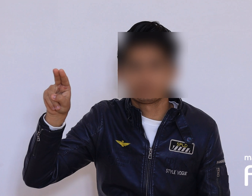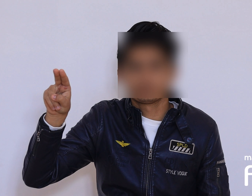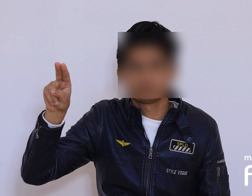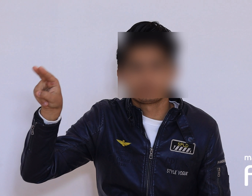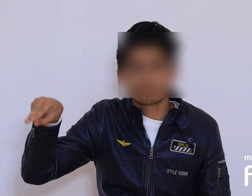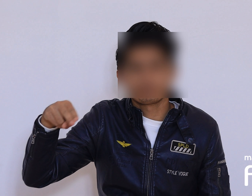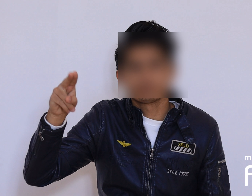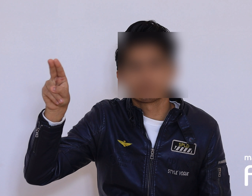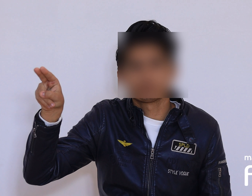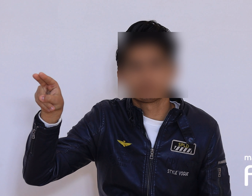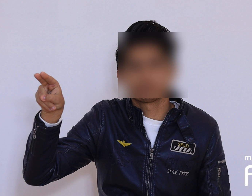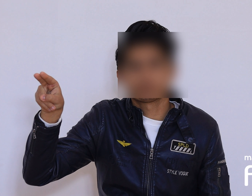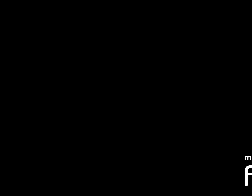ہ